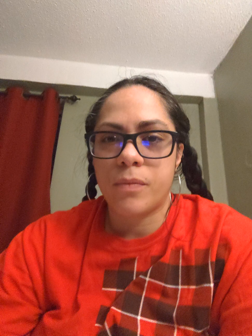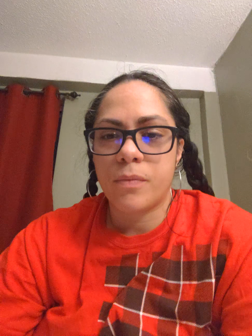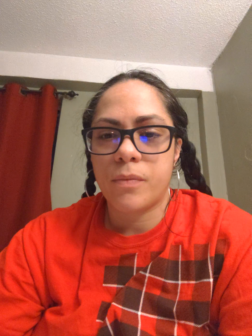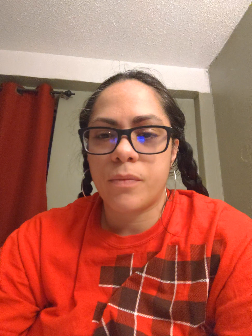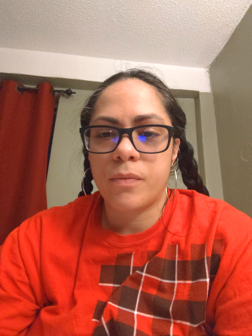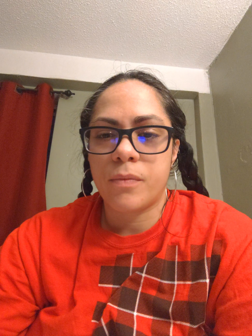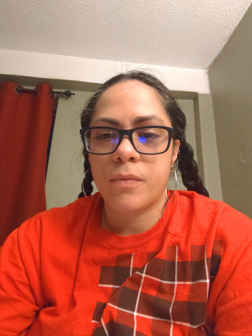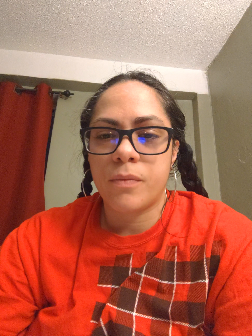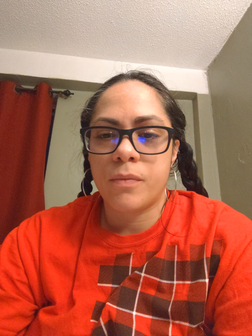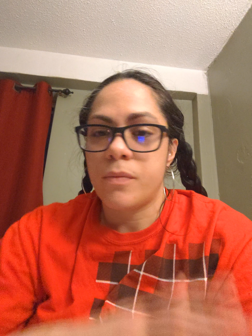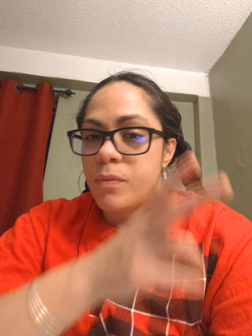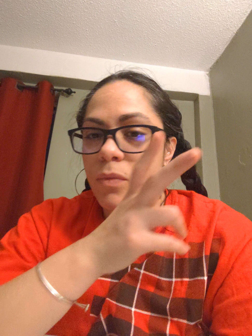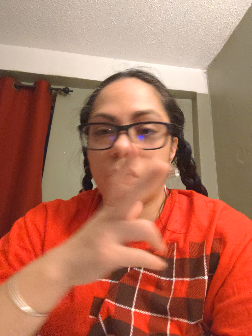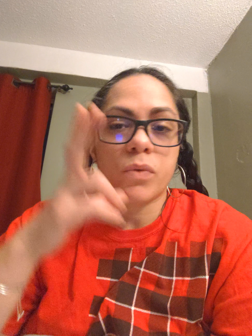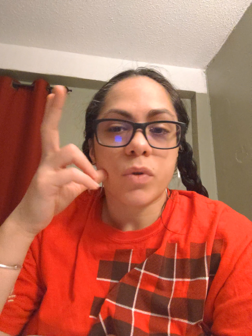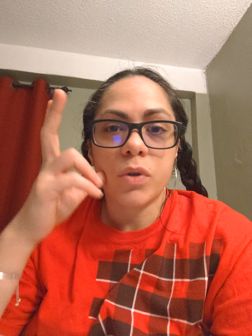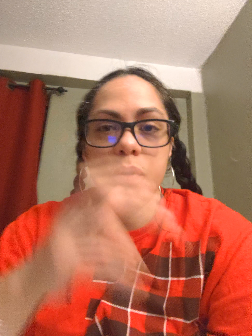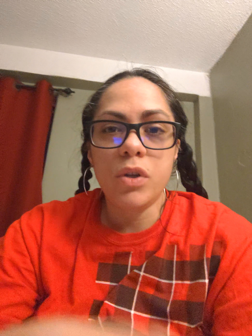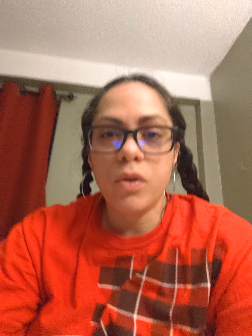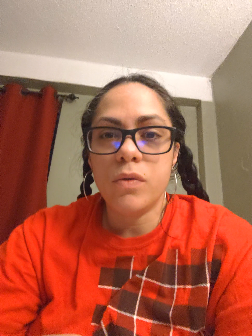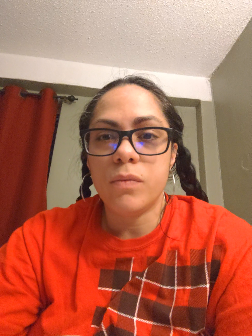underwear